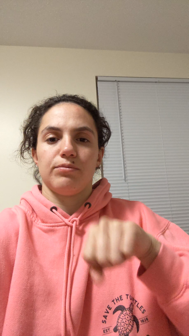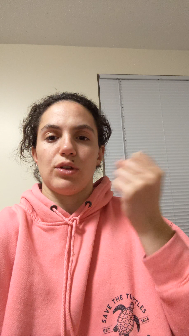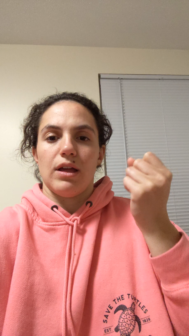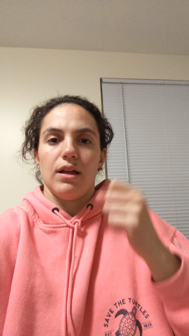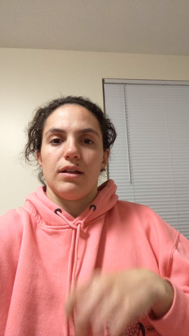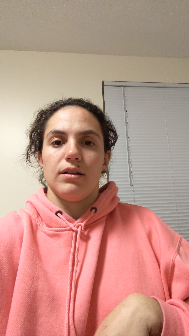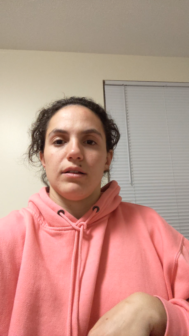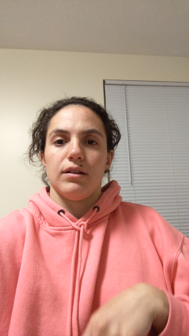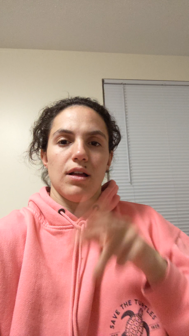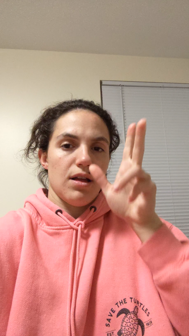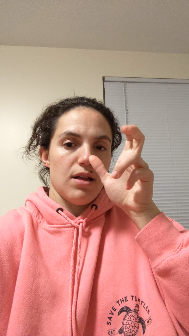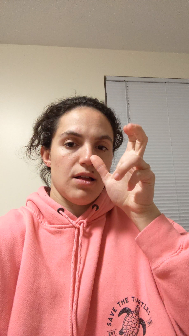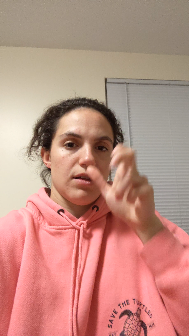ant